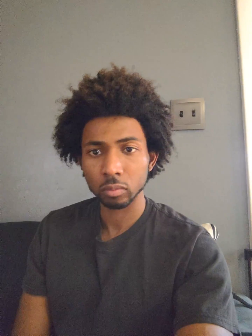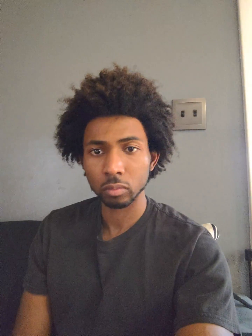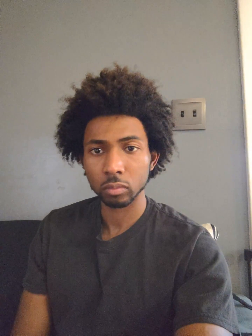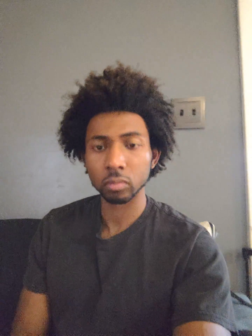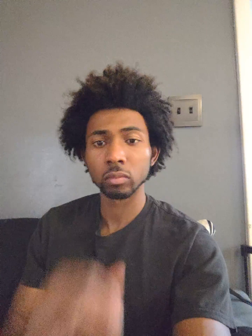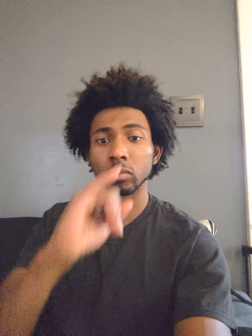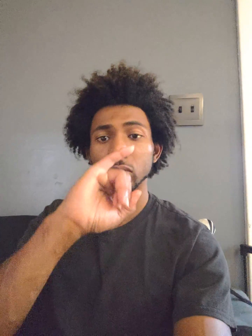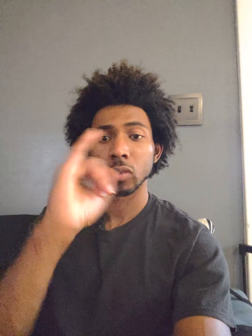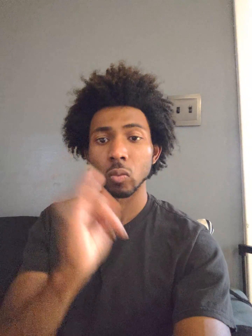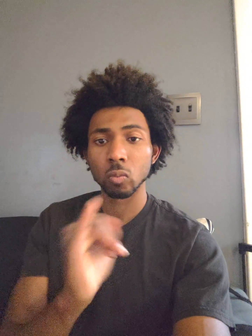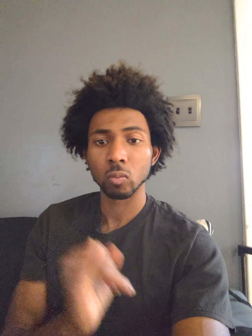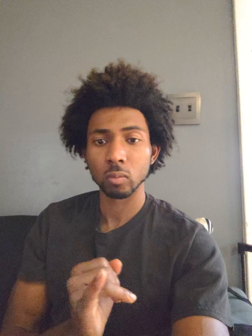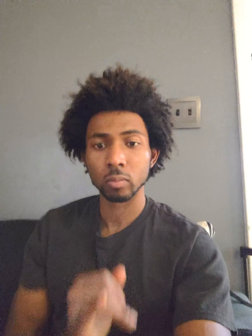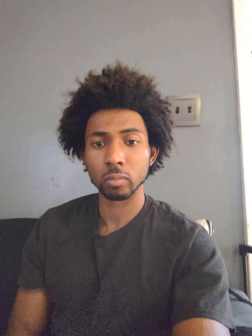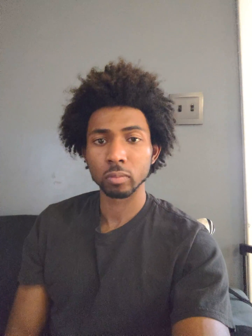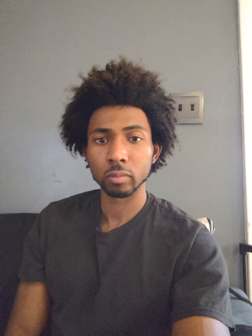draw